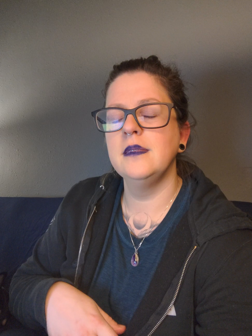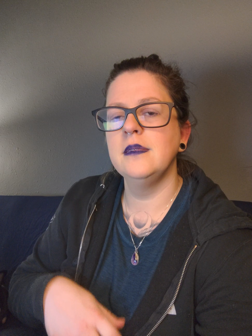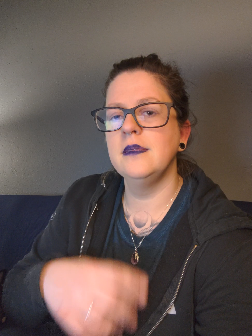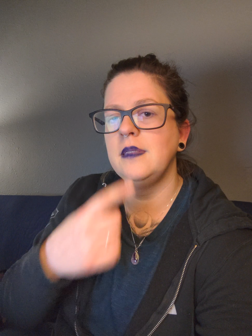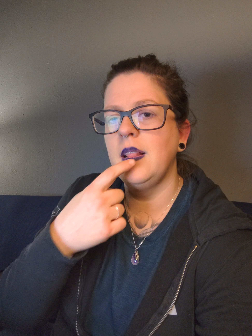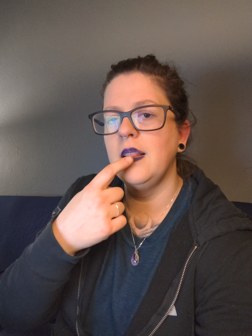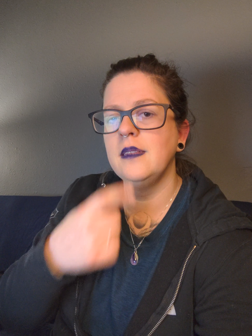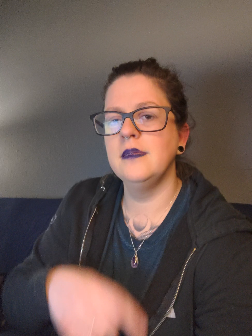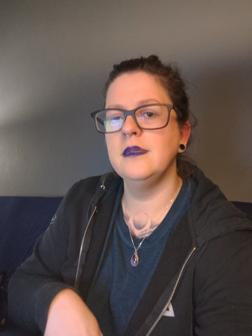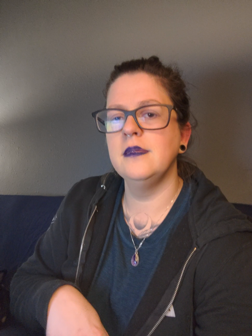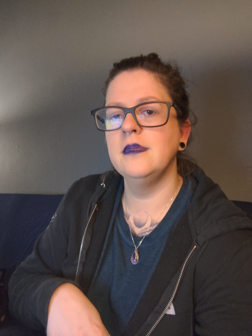tongue